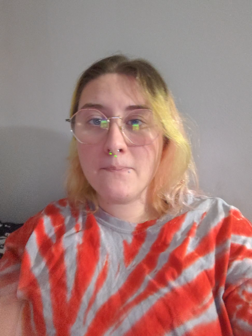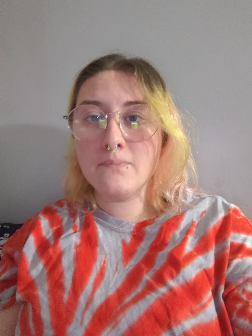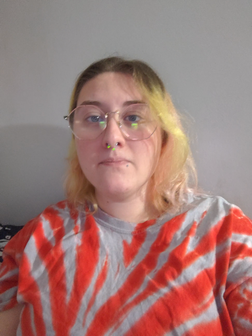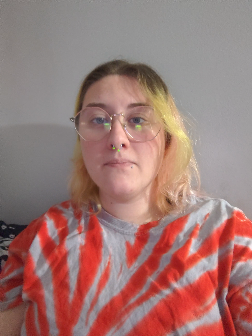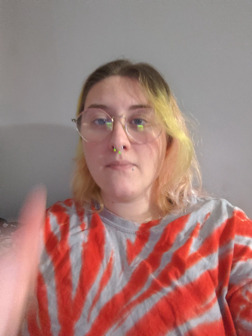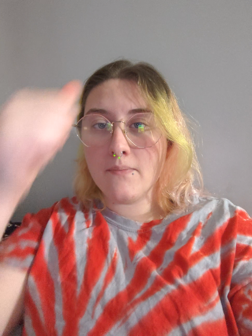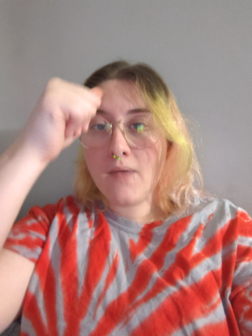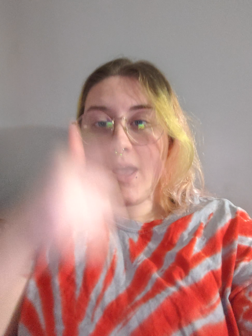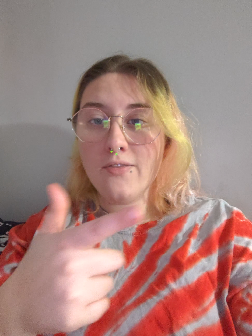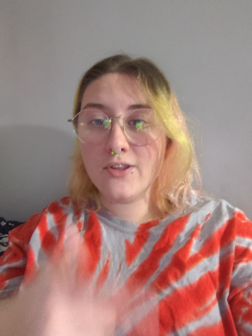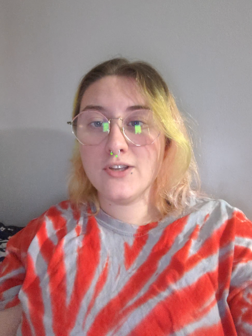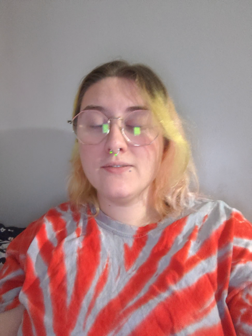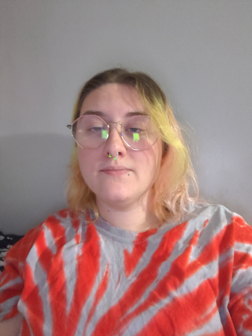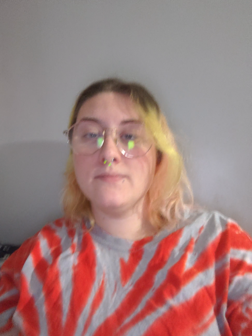brother